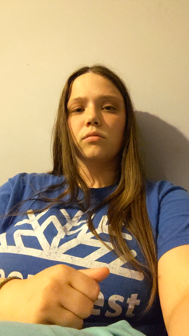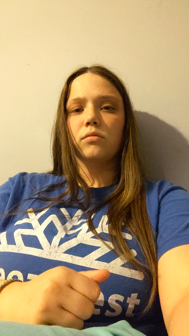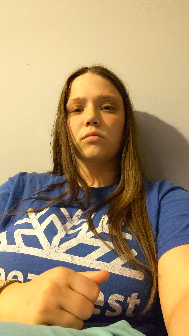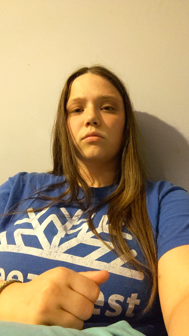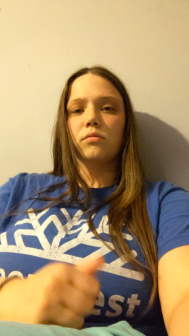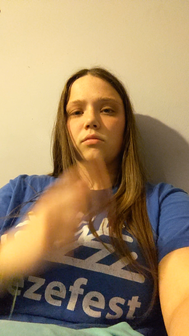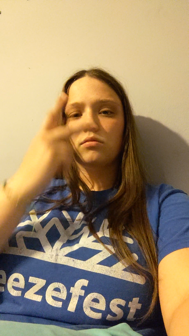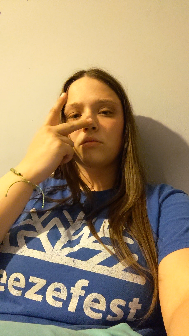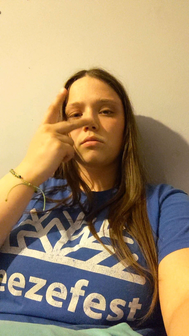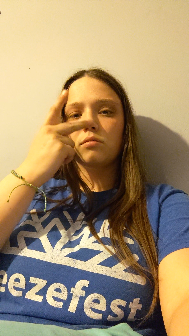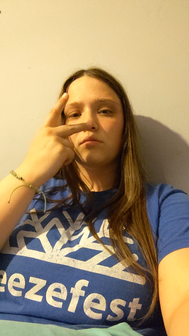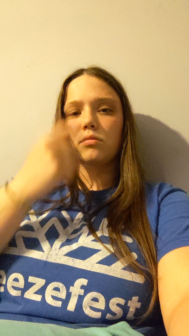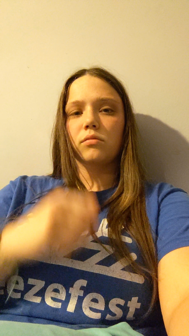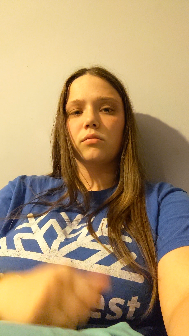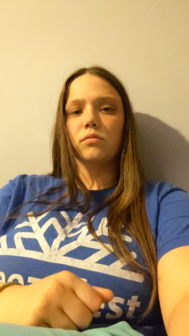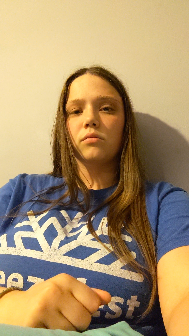penis